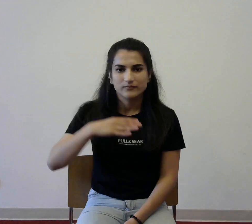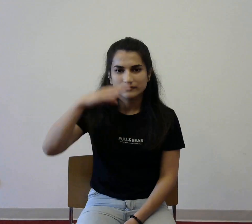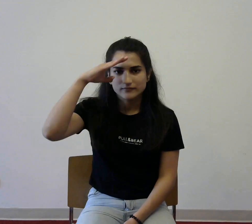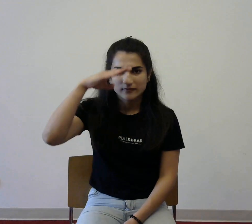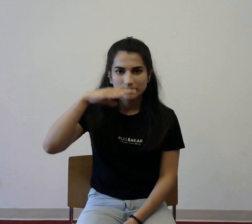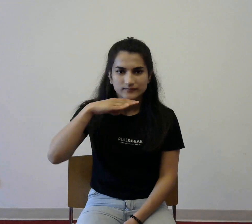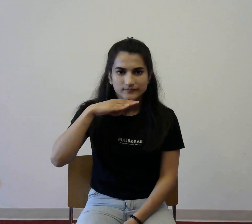ata